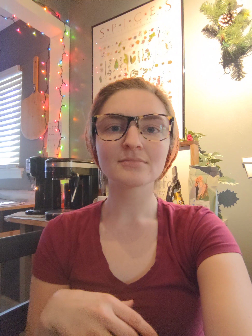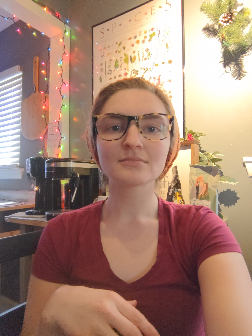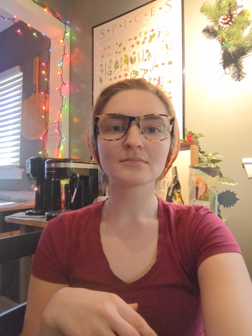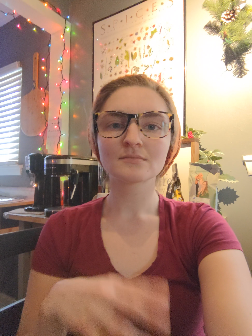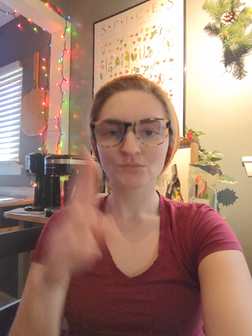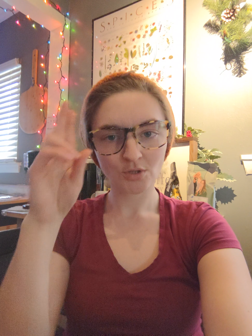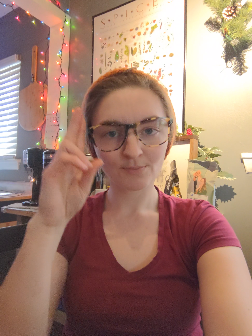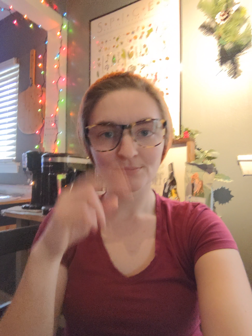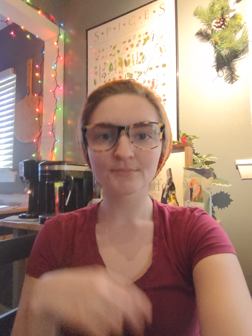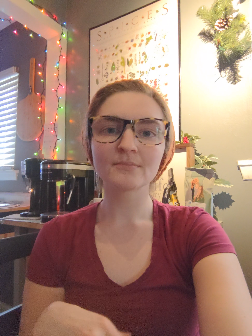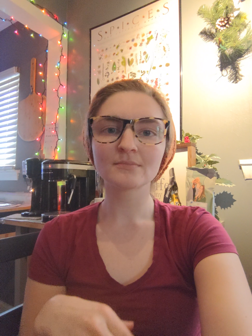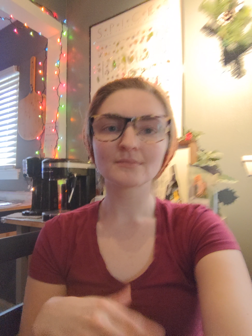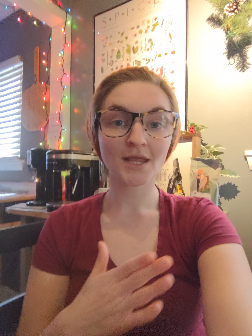uncle